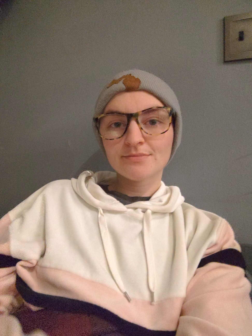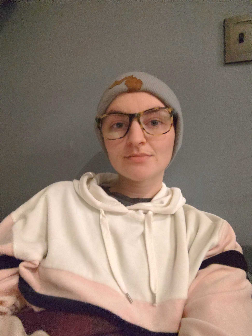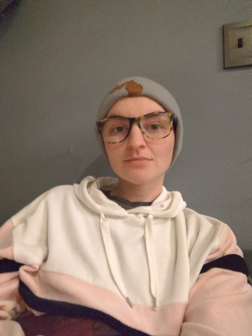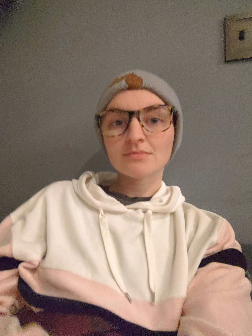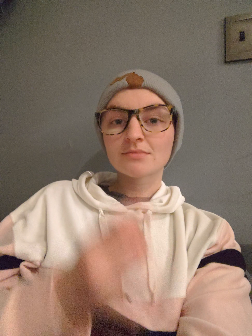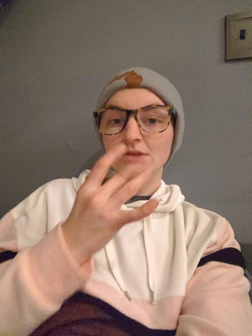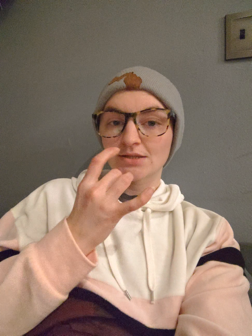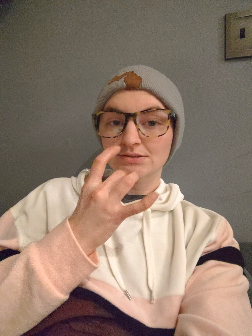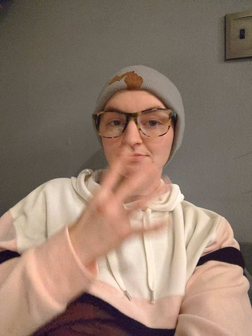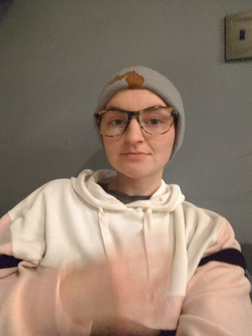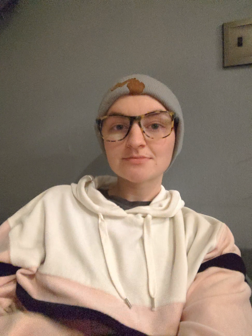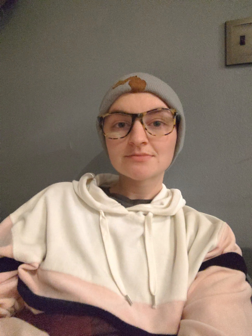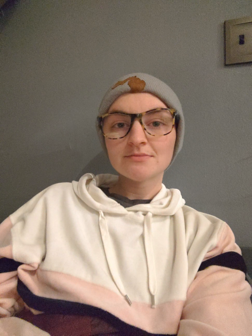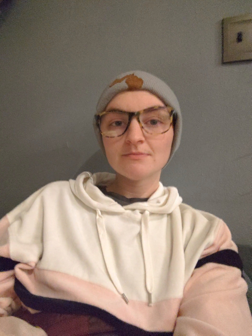snack